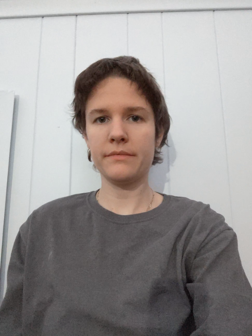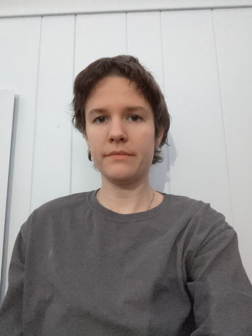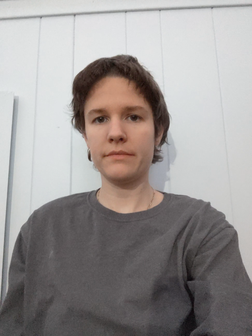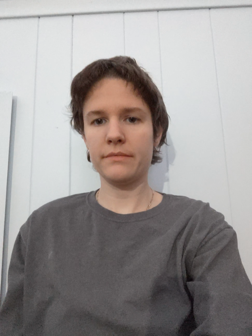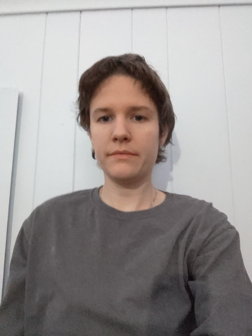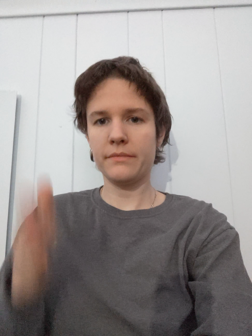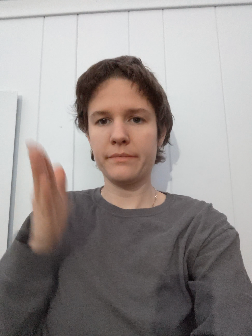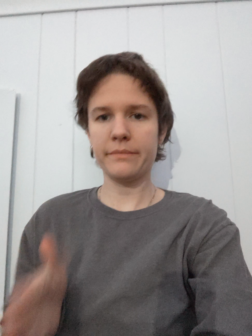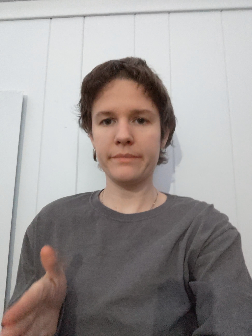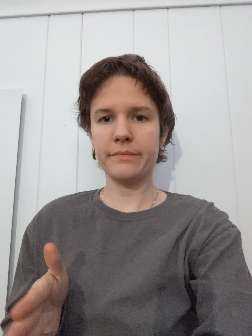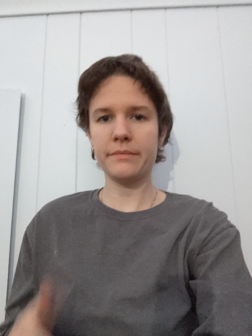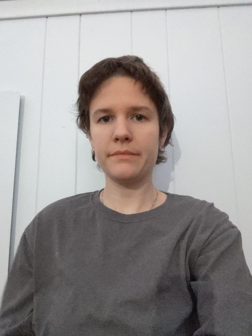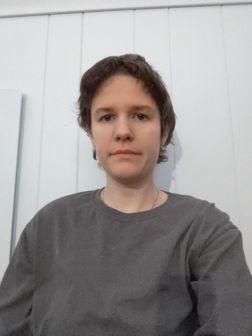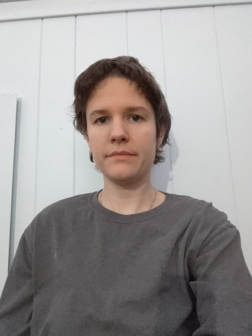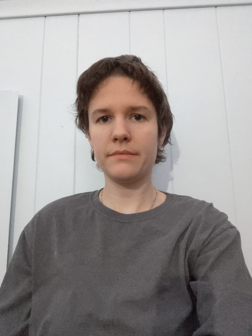person